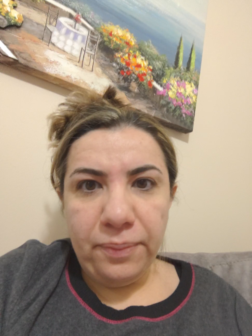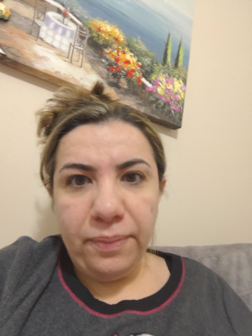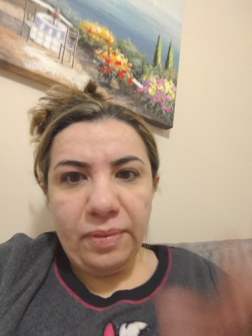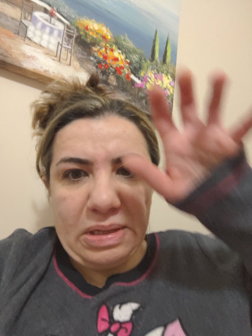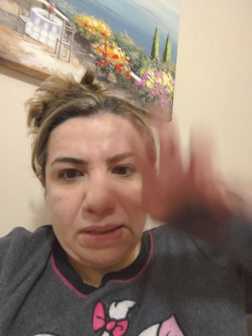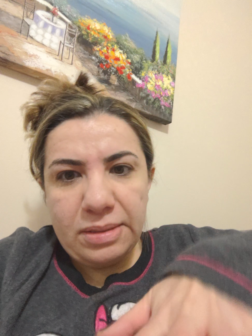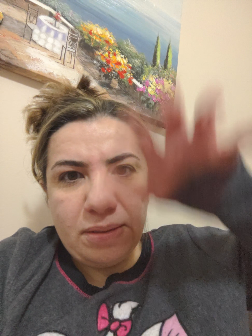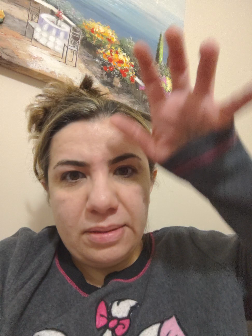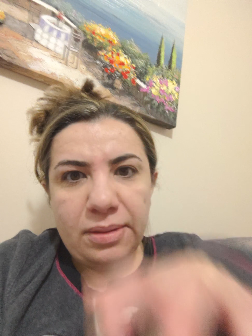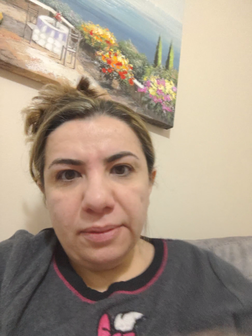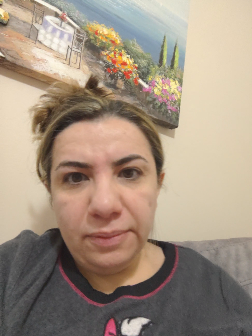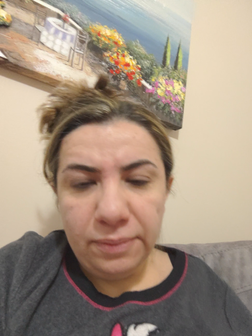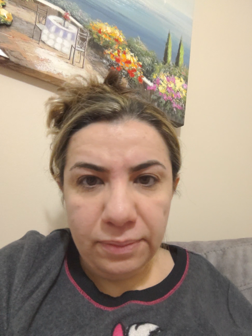alligator